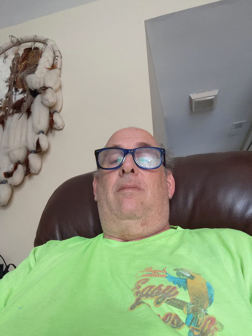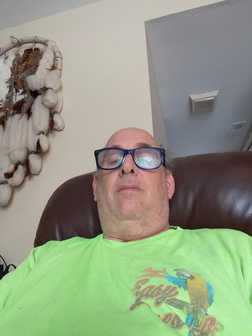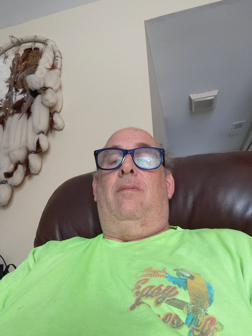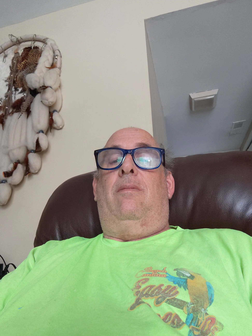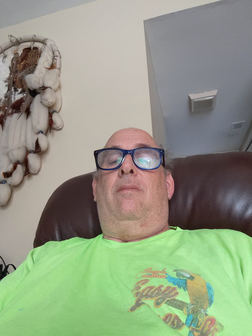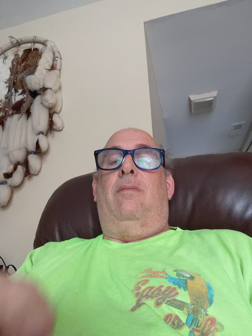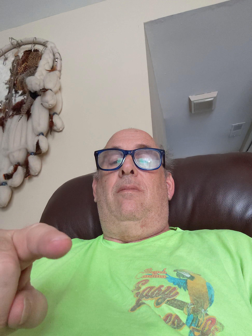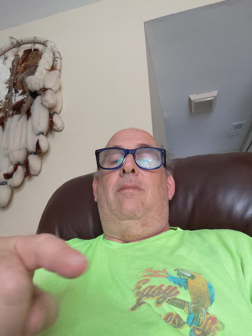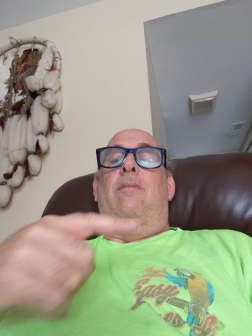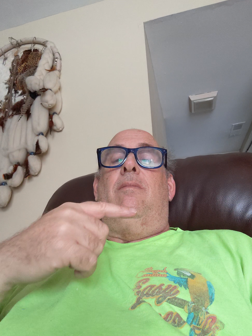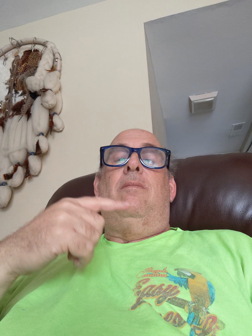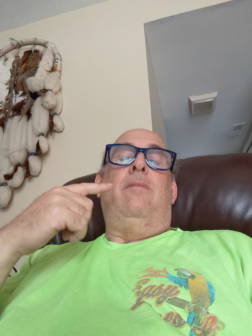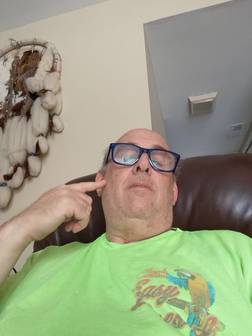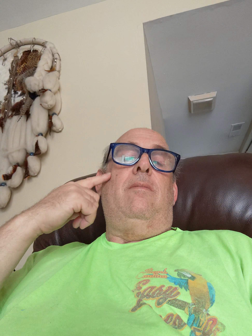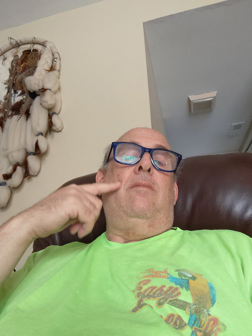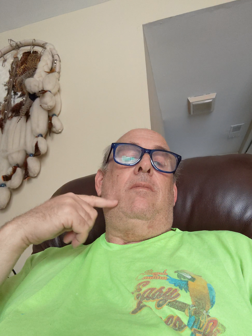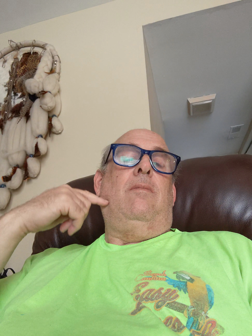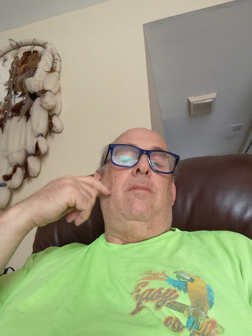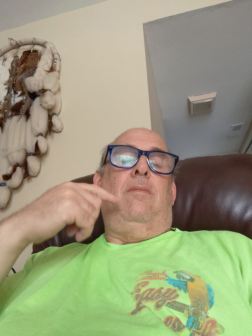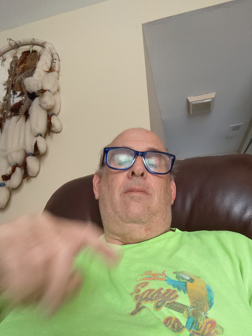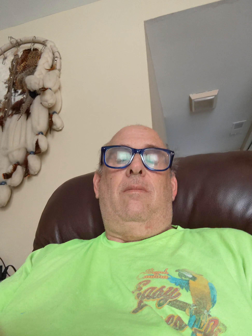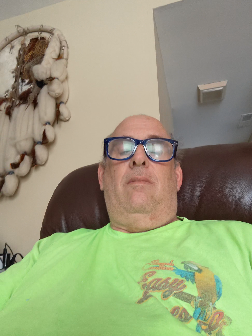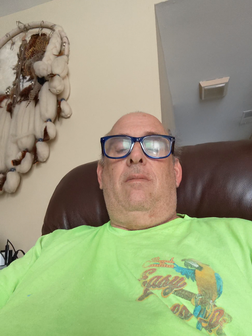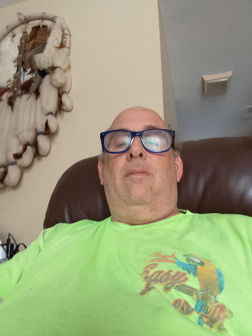cheek